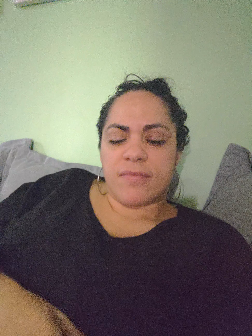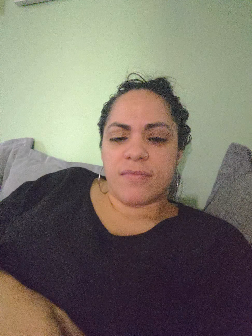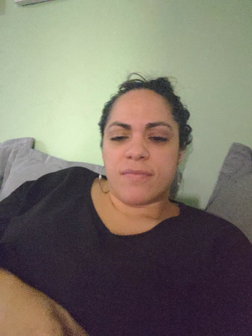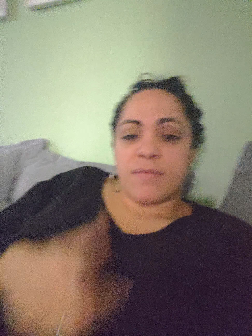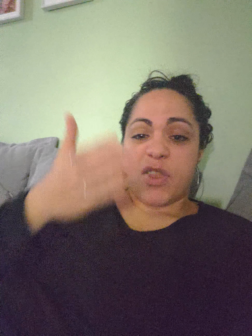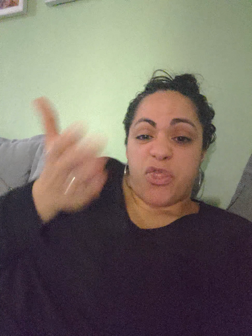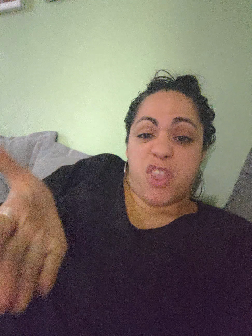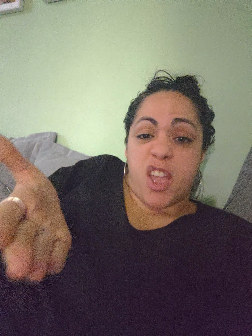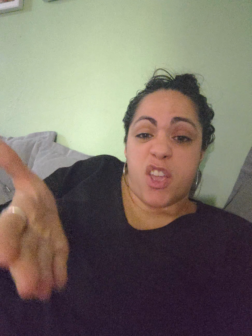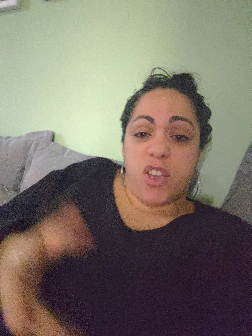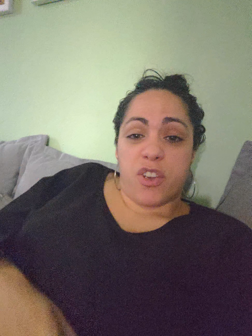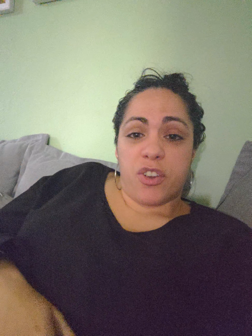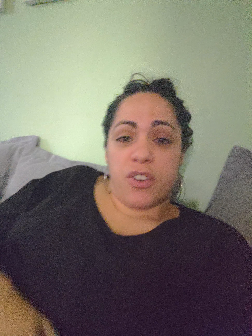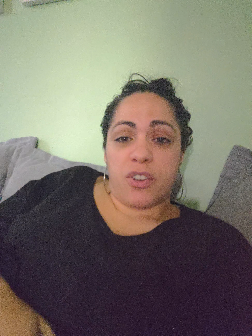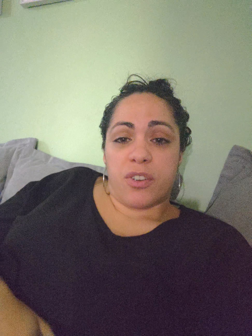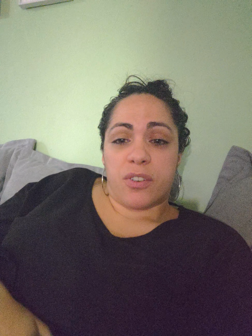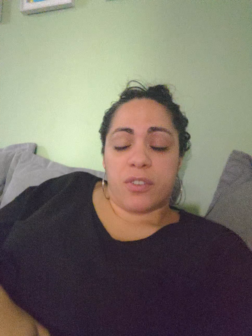there